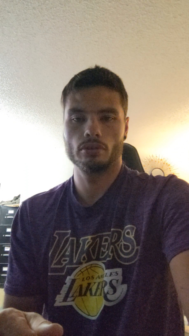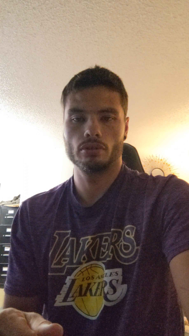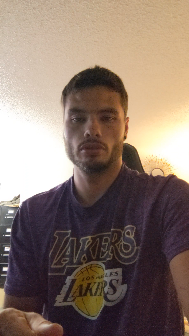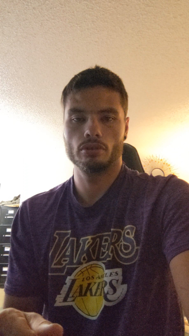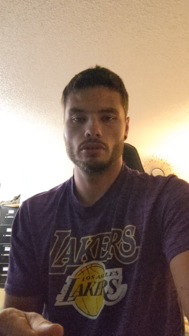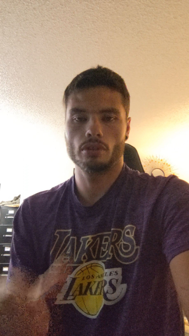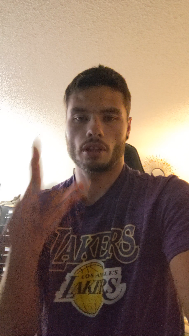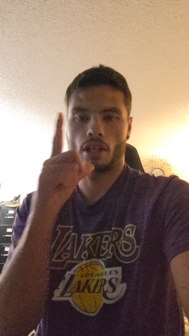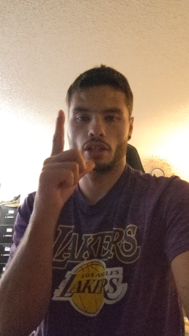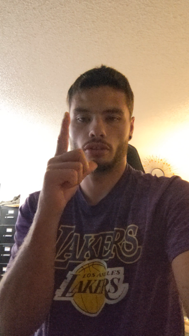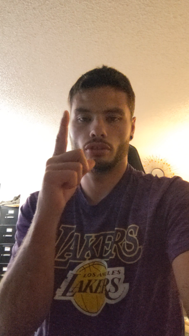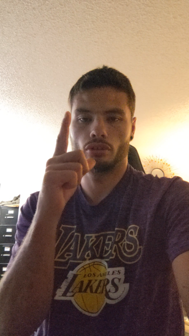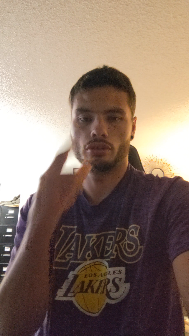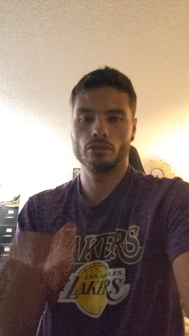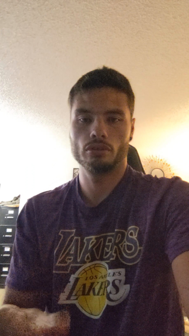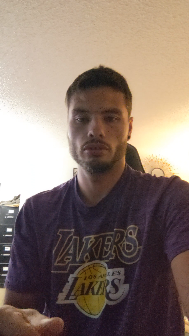lunch